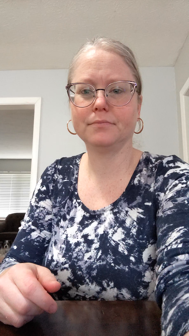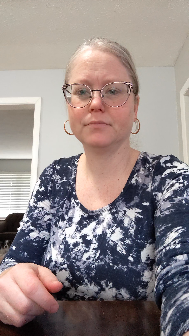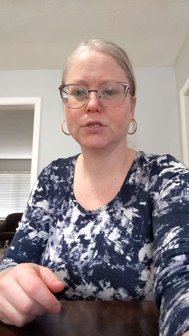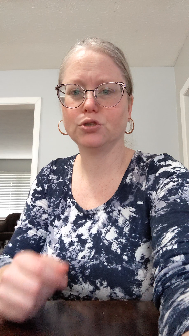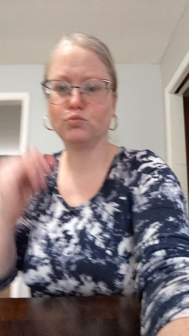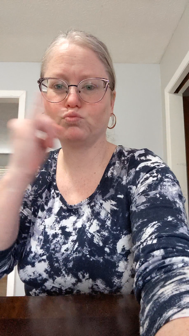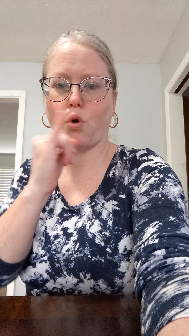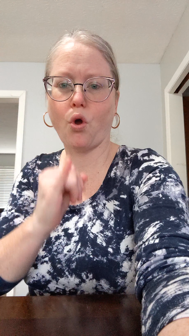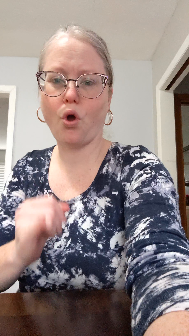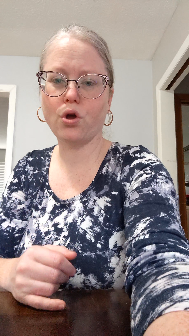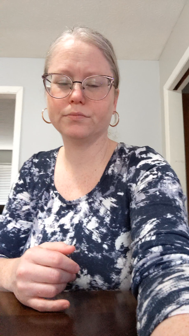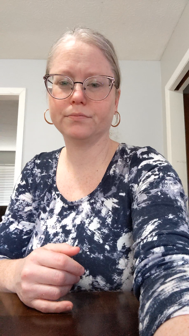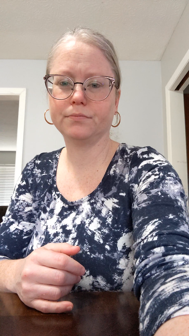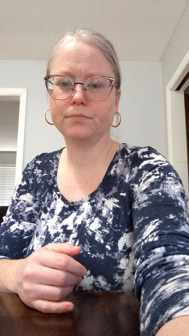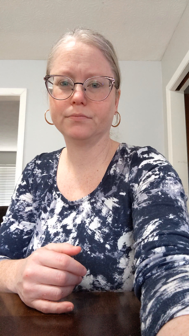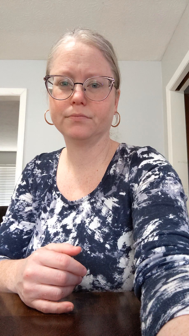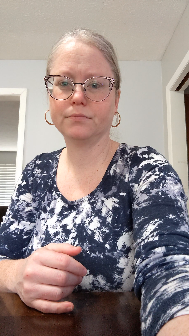draw